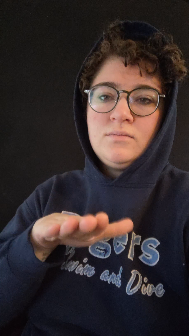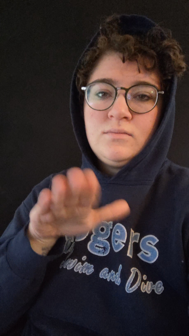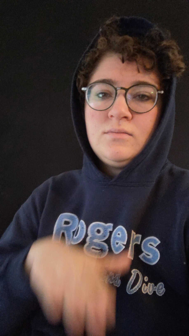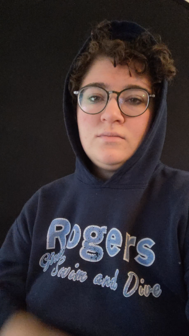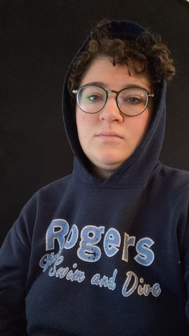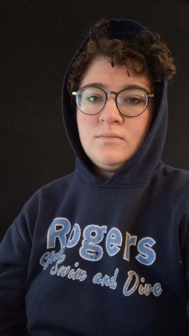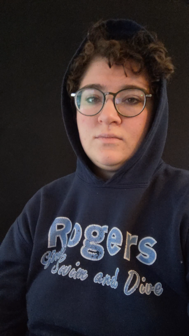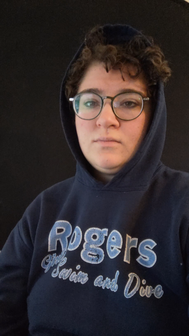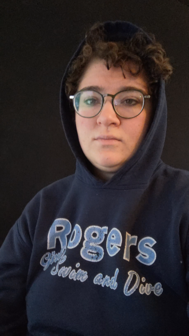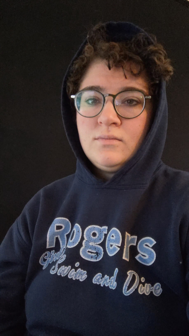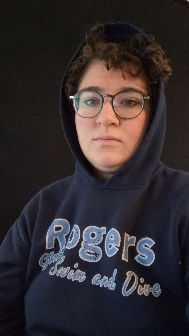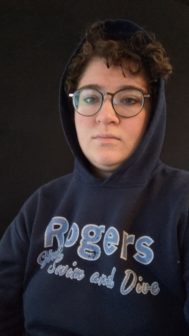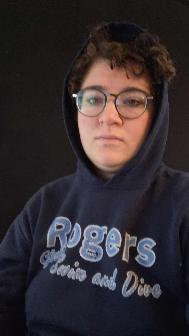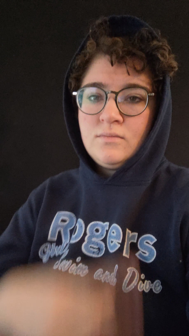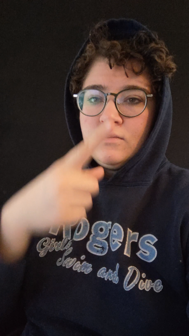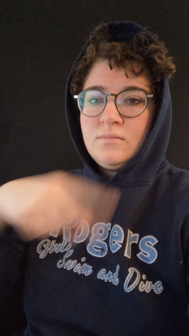cut